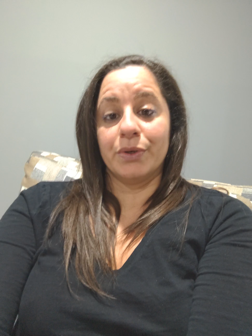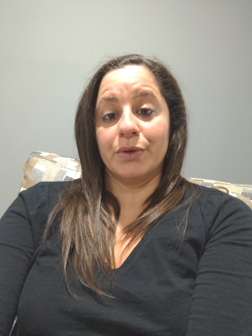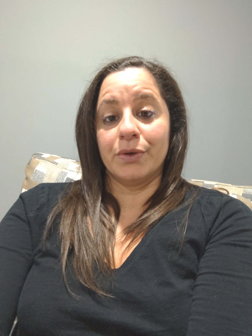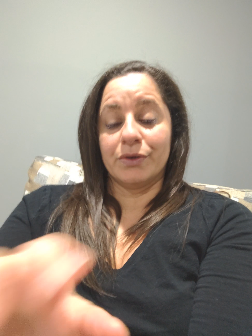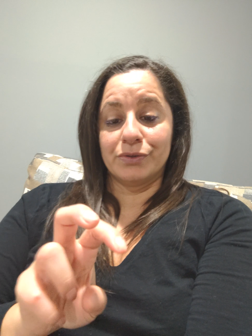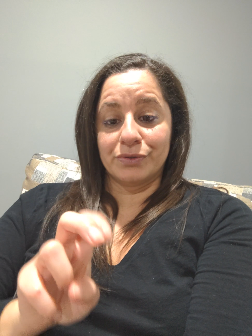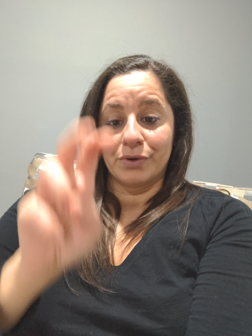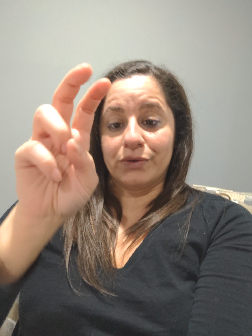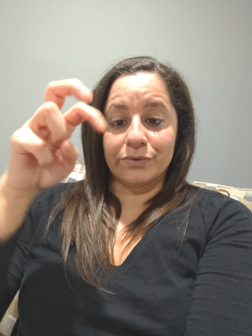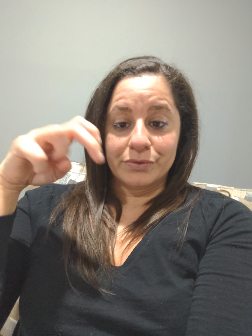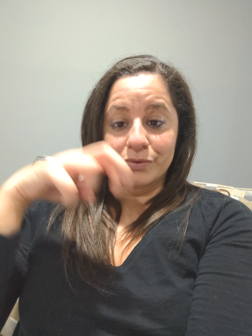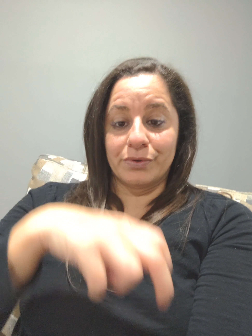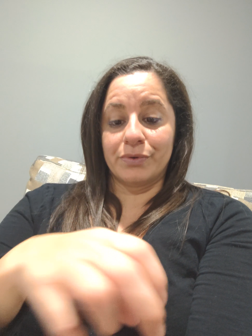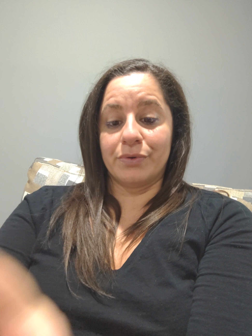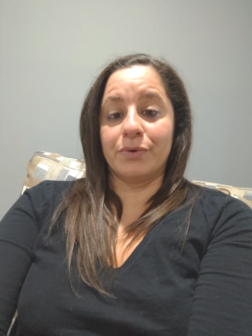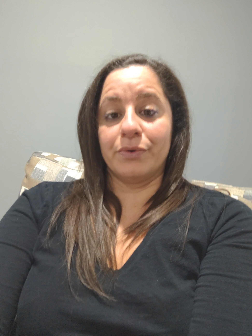stairs